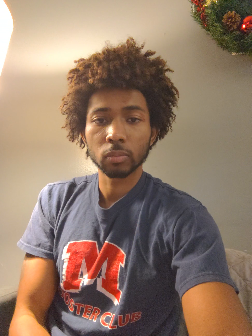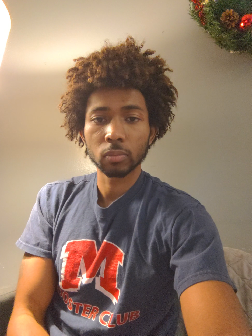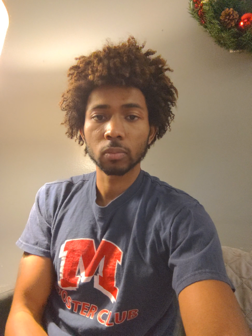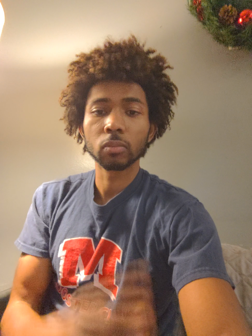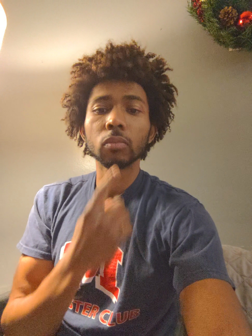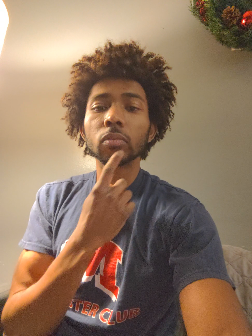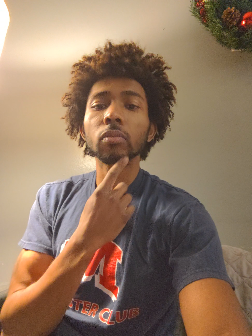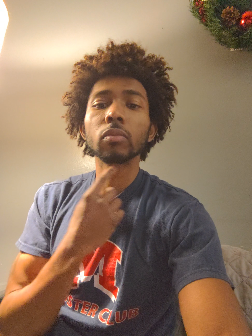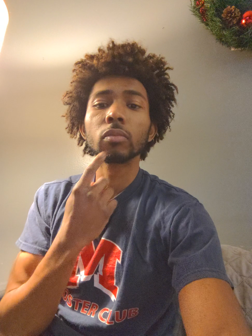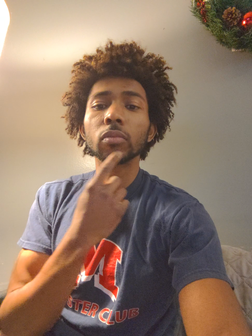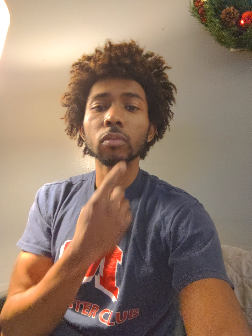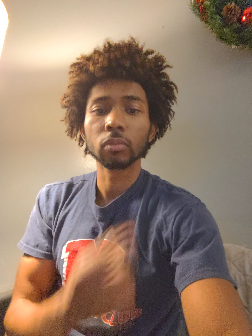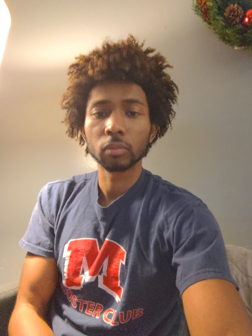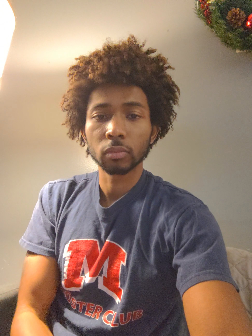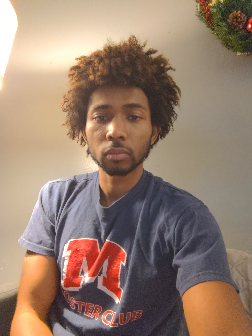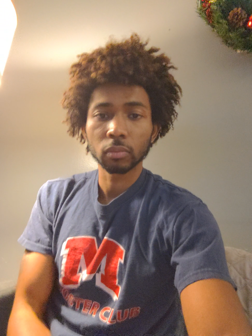chin